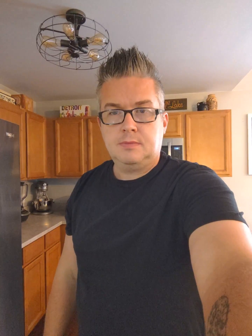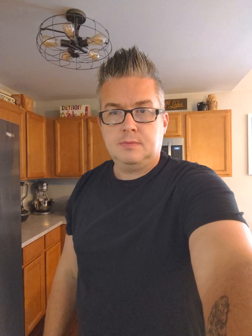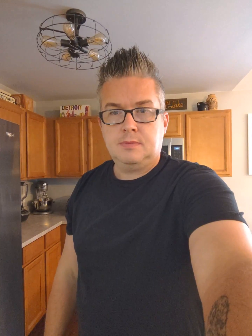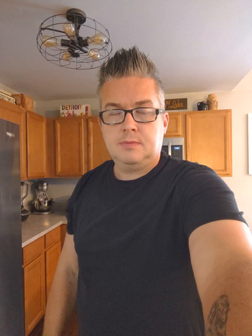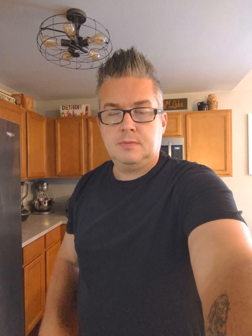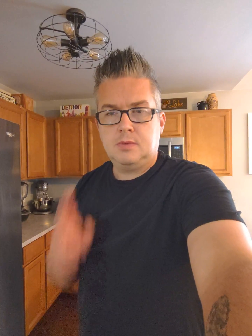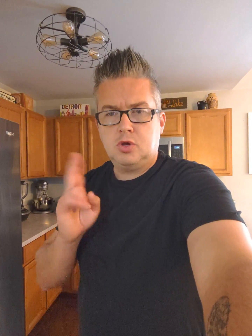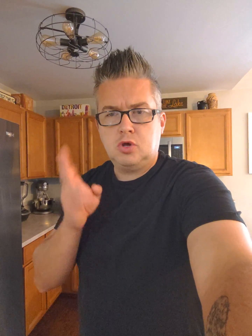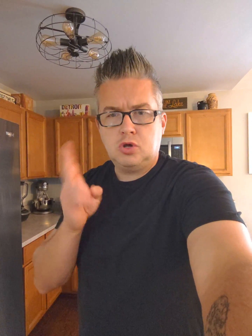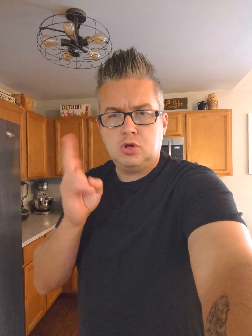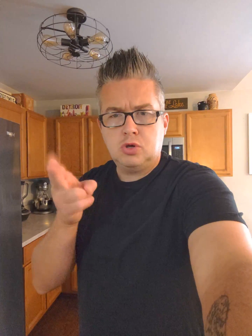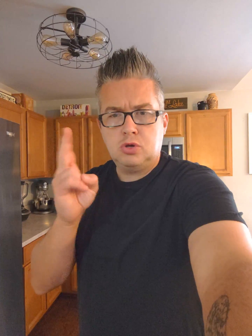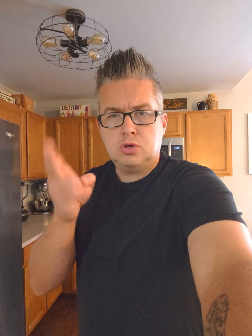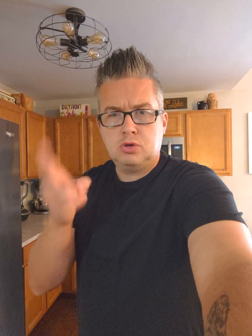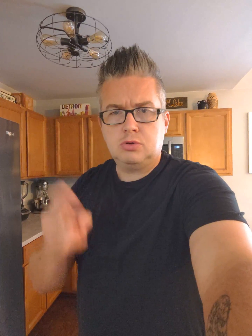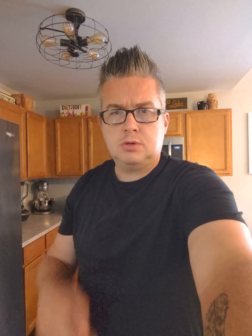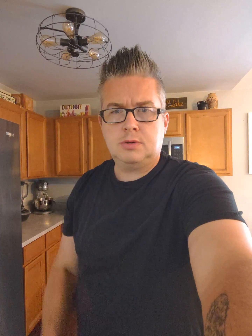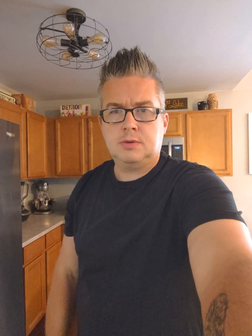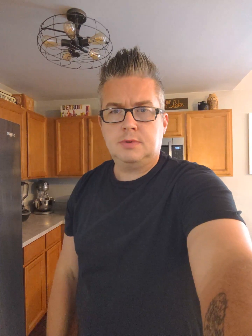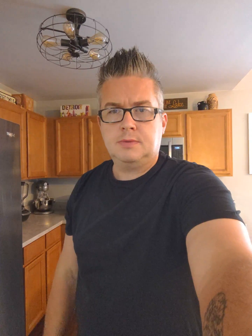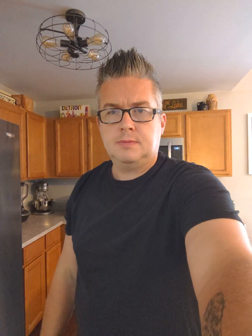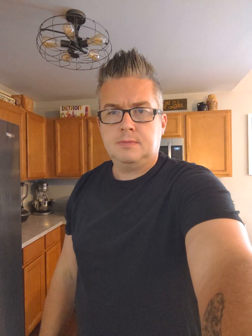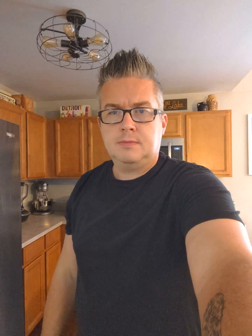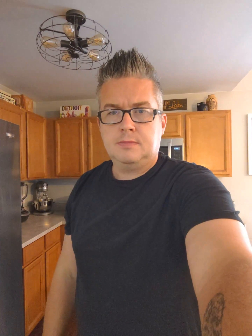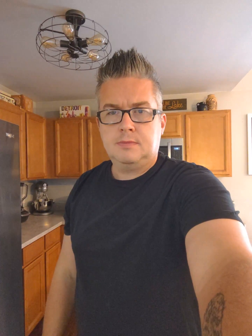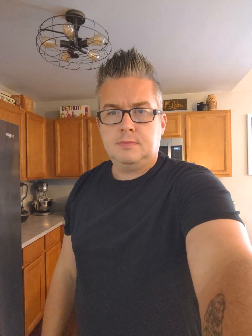hurry